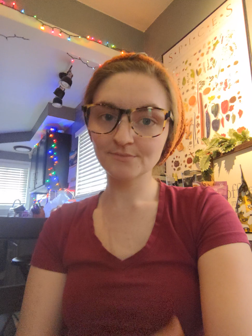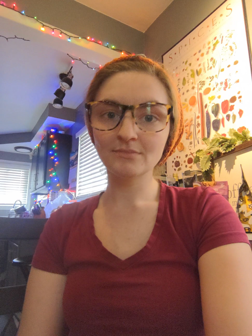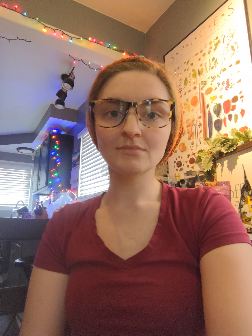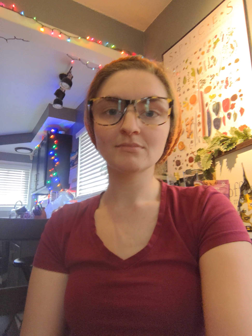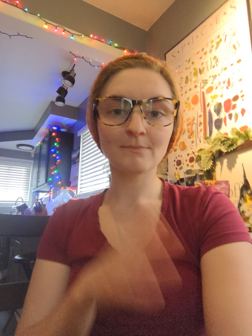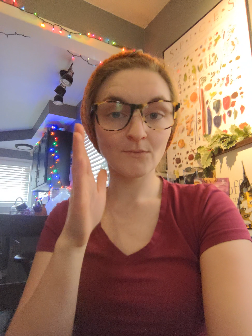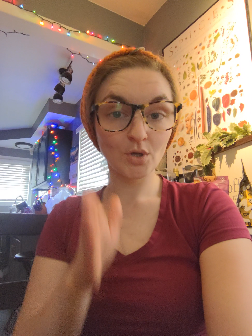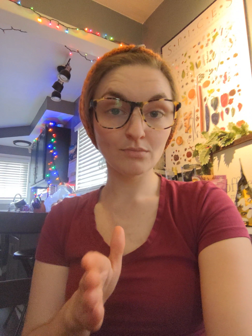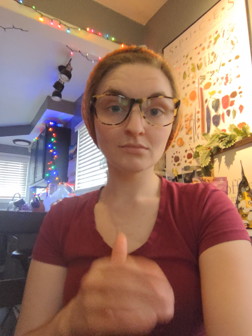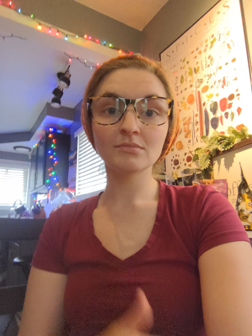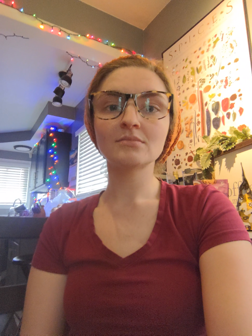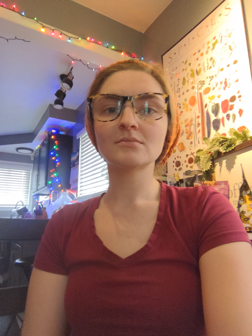person